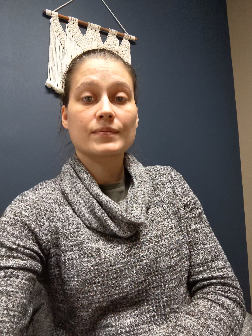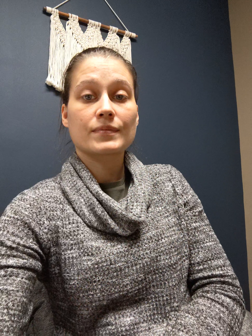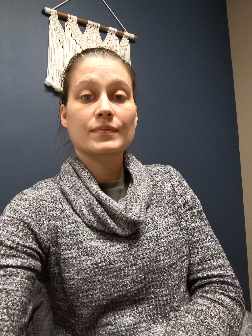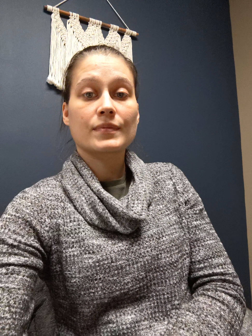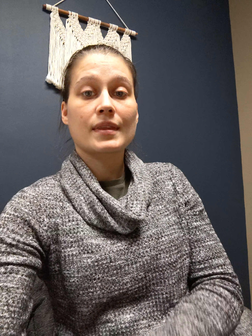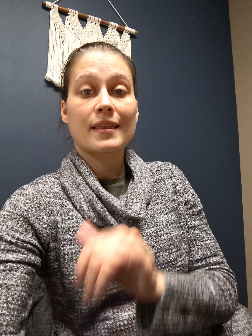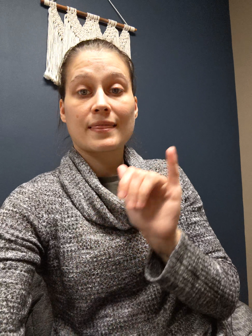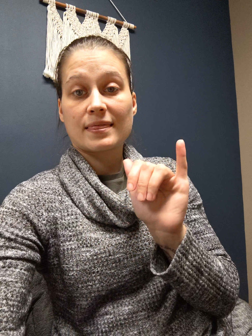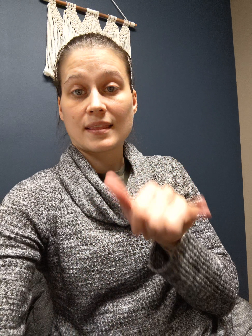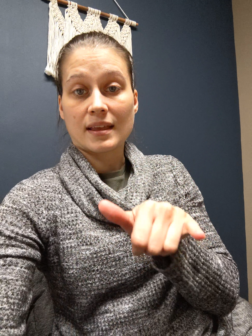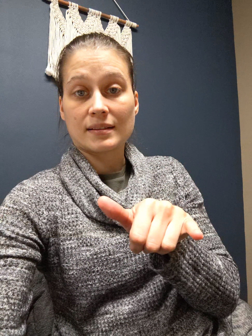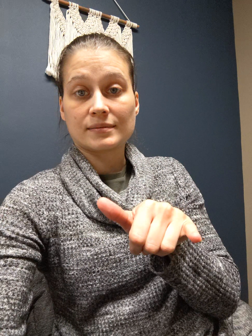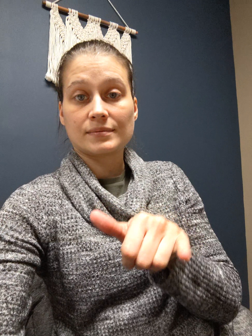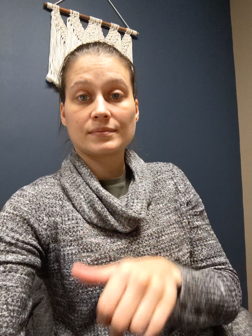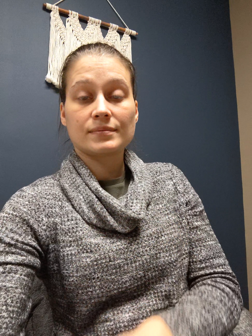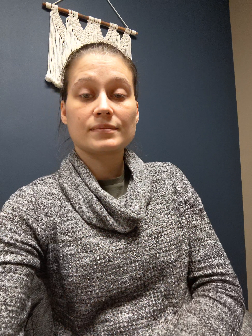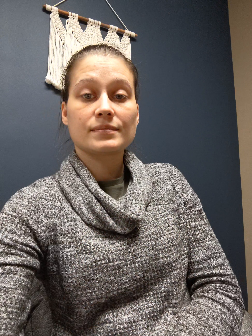that